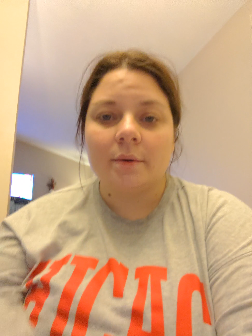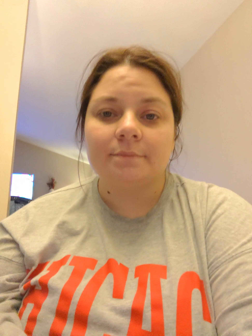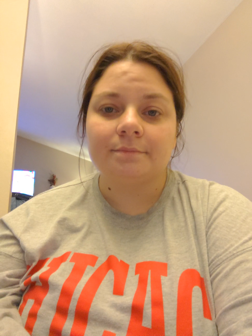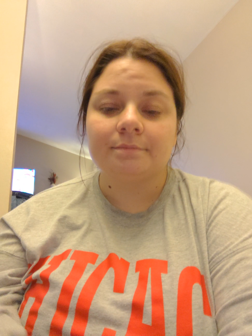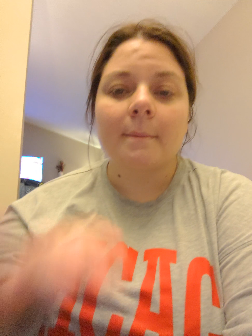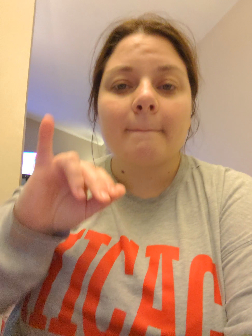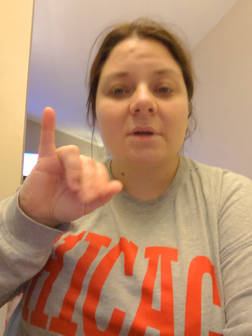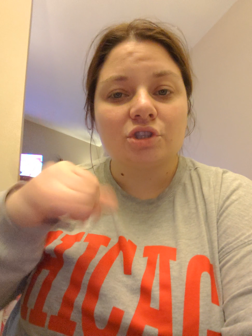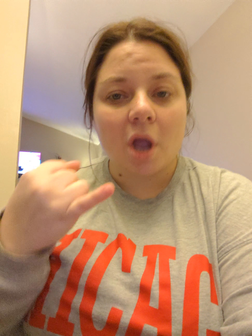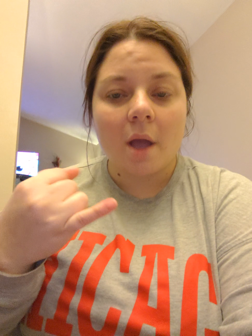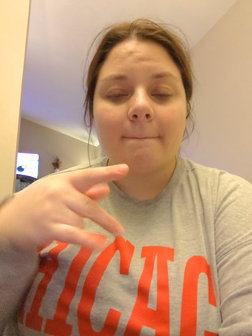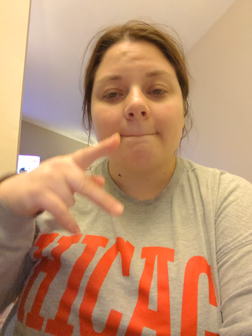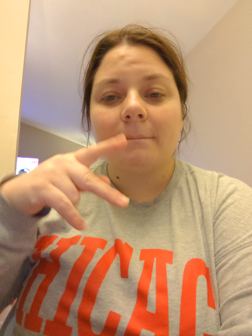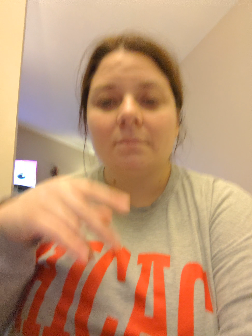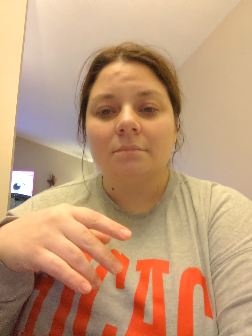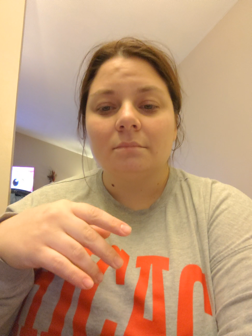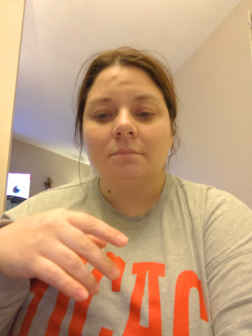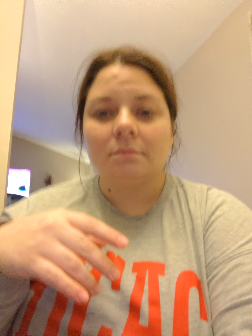pajamas